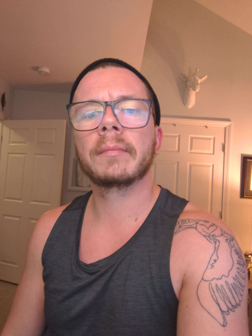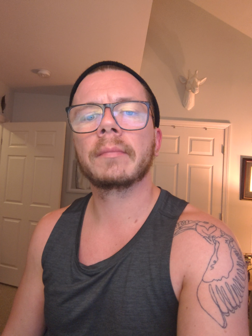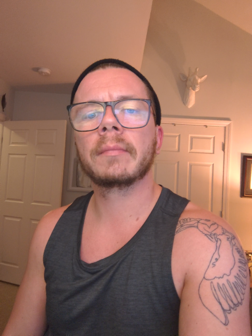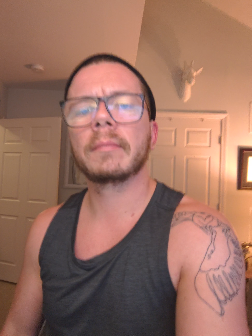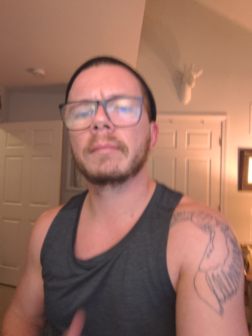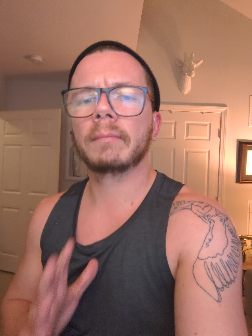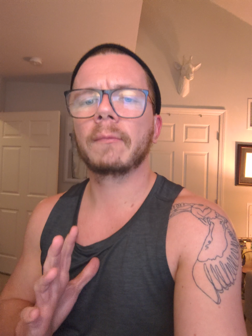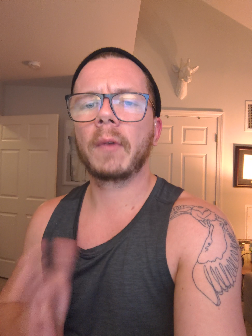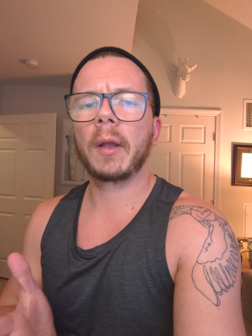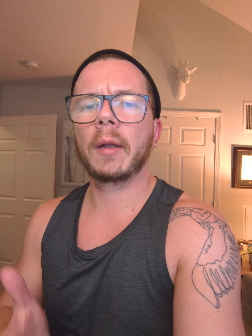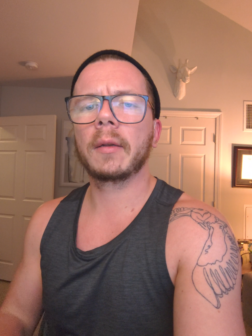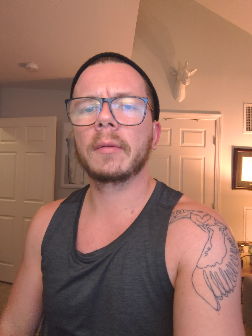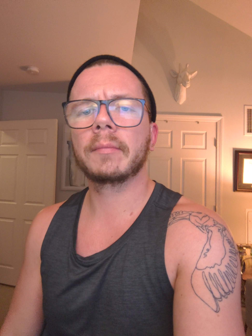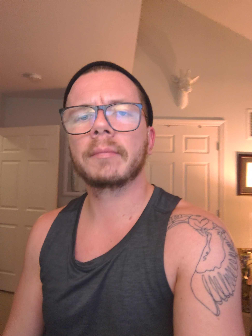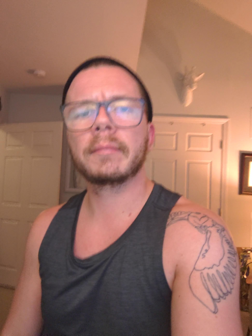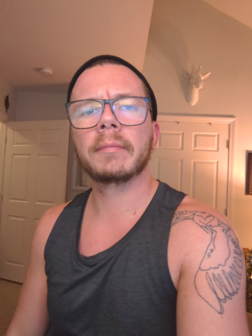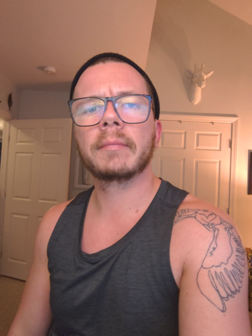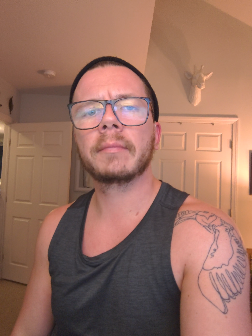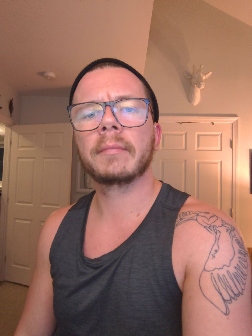fine